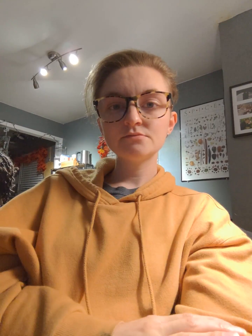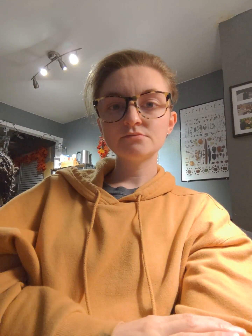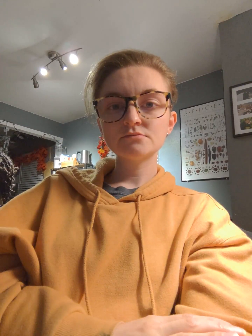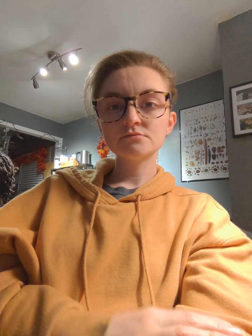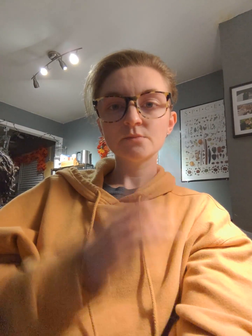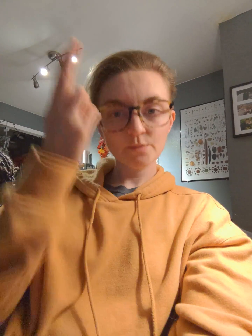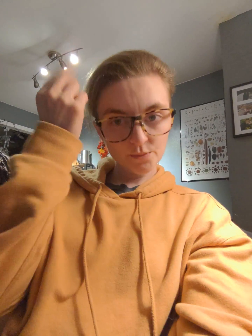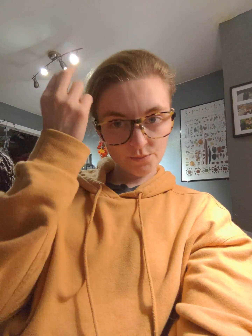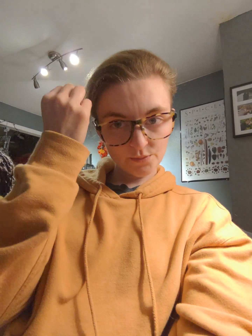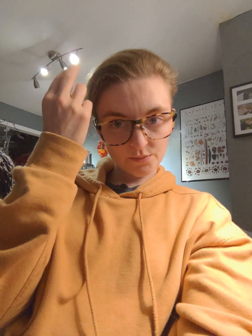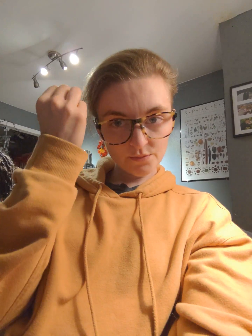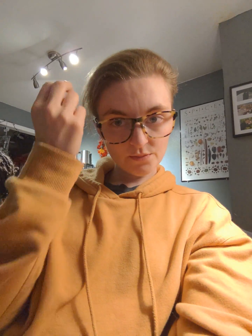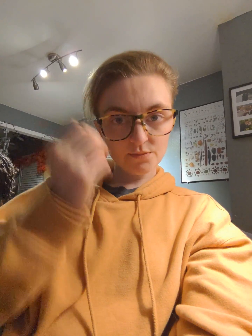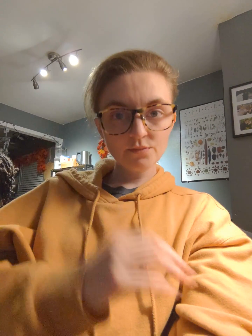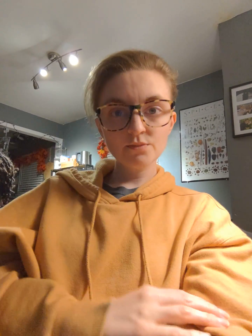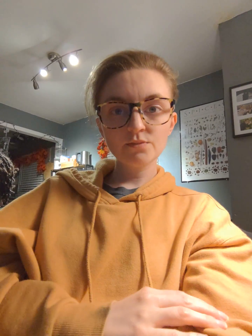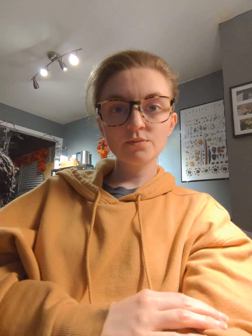bunny